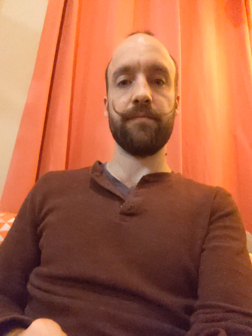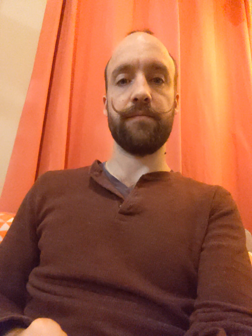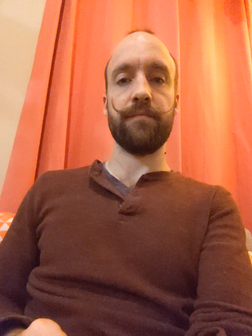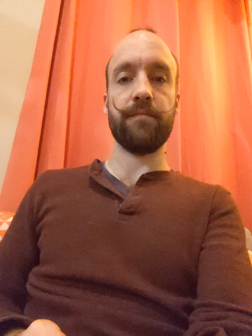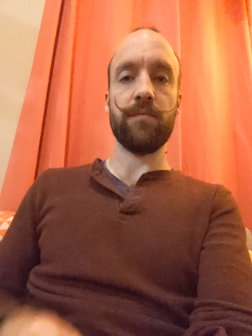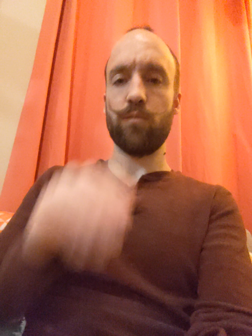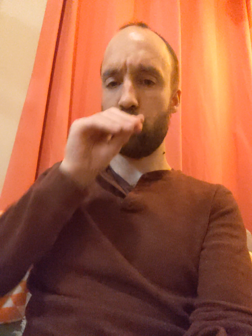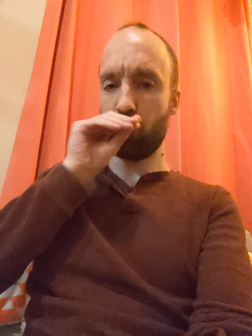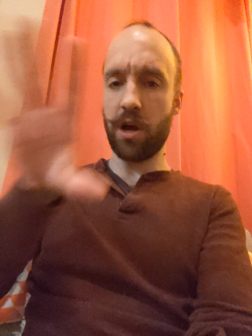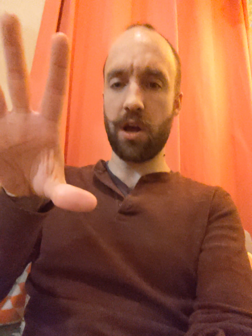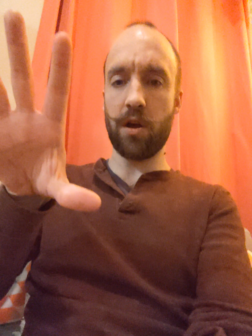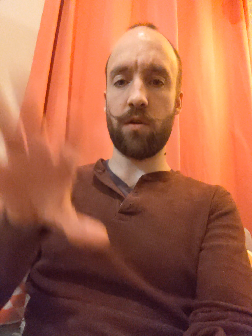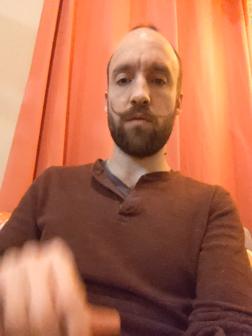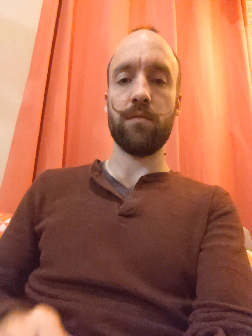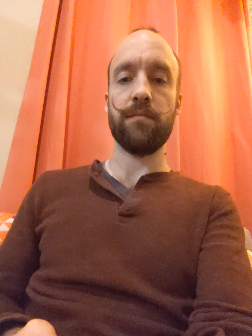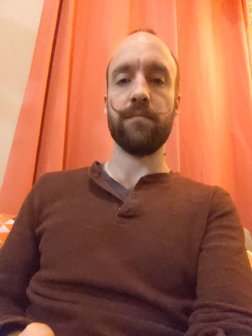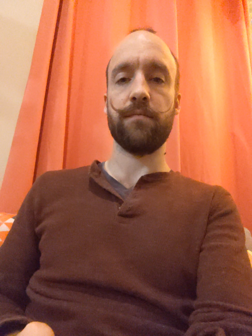blow